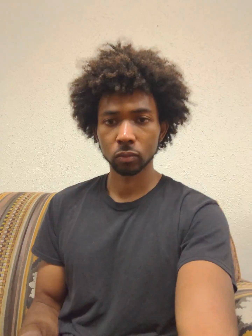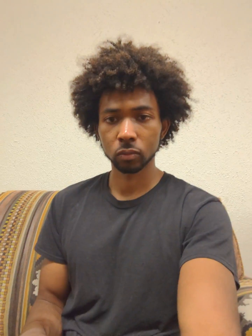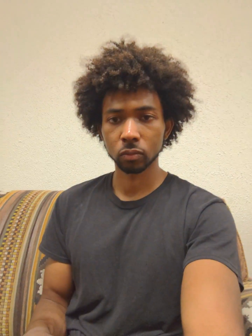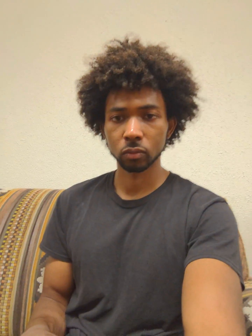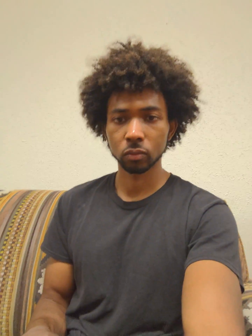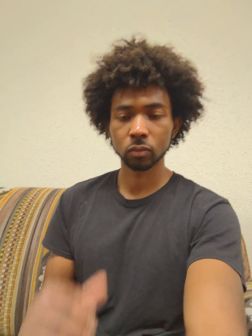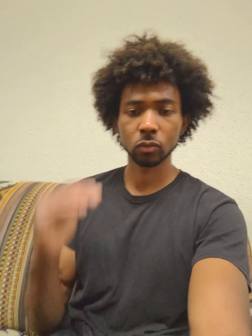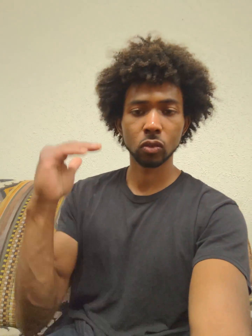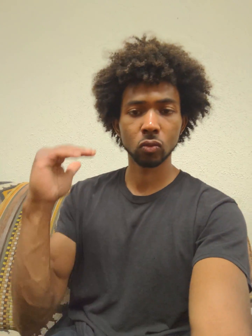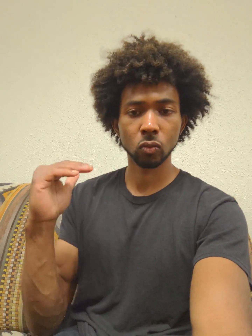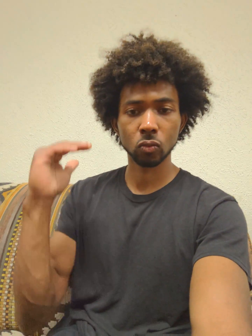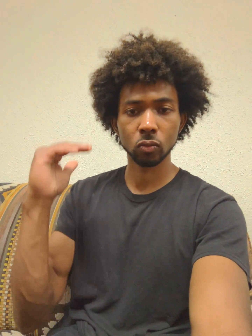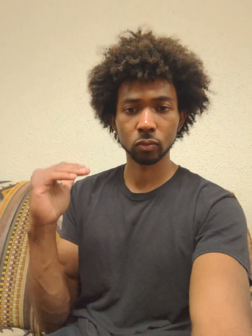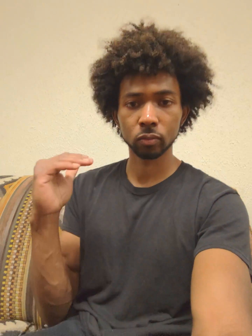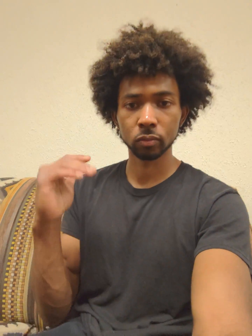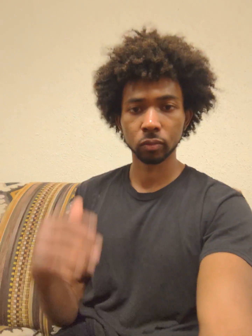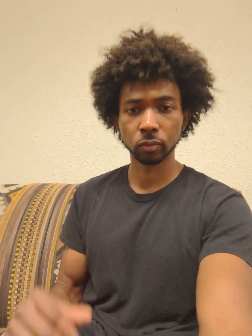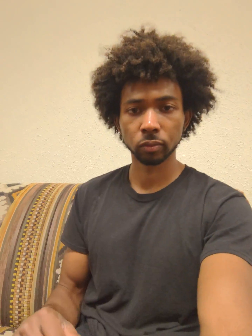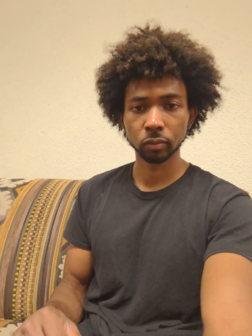short